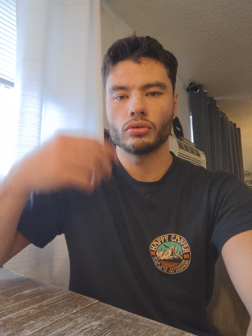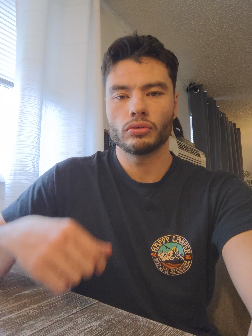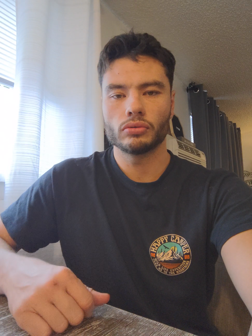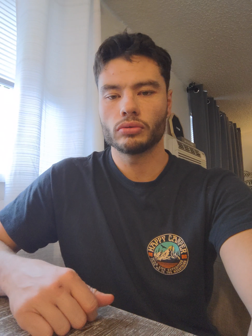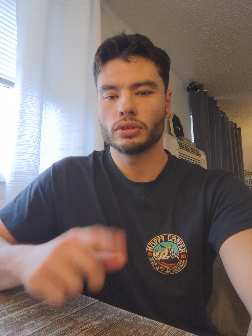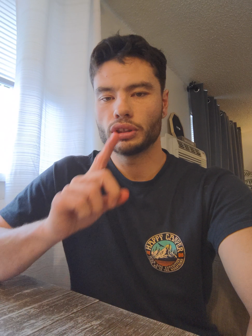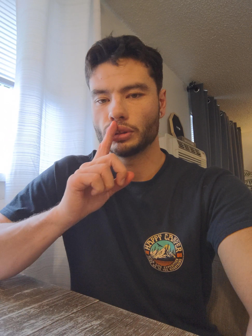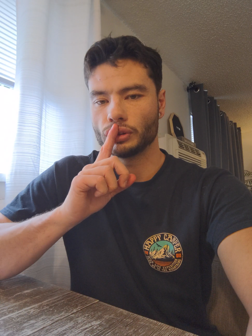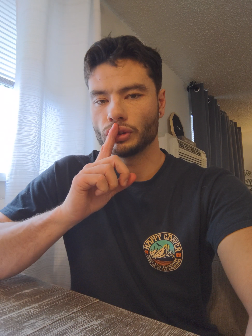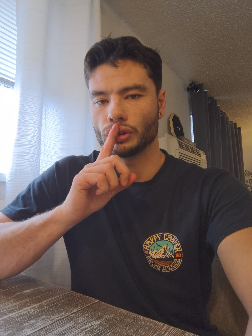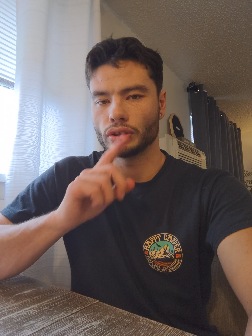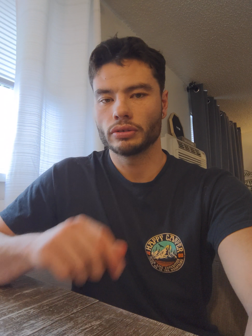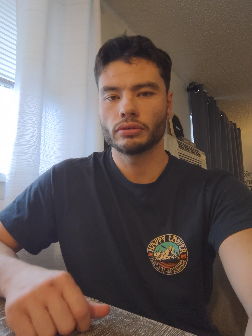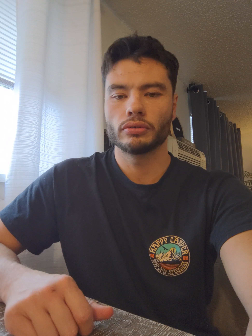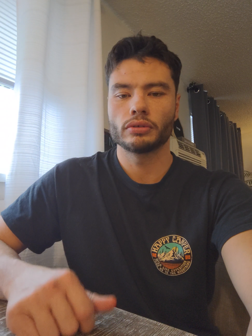shhh